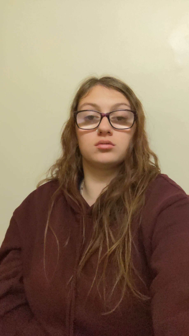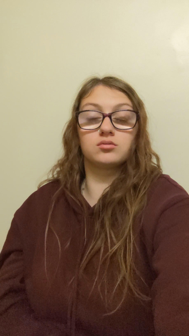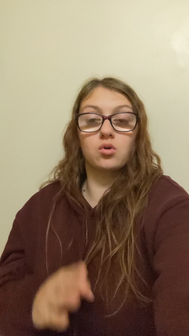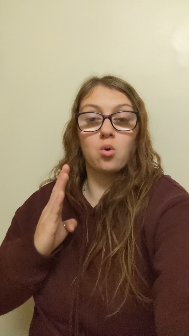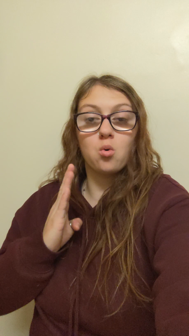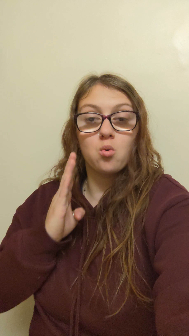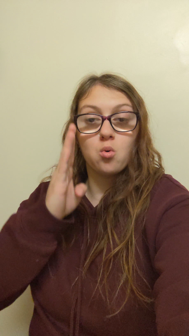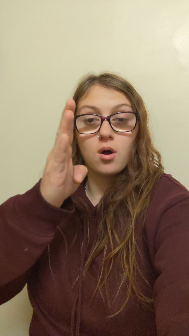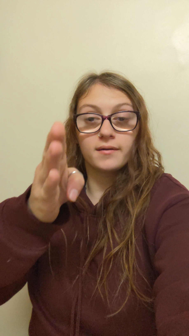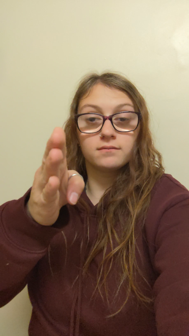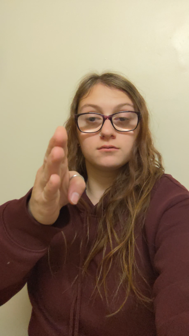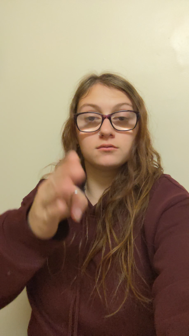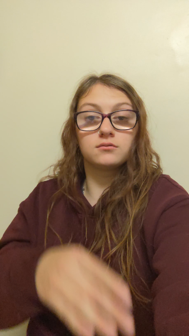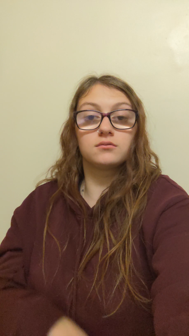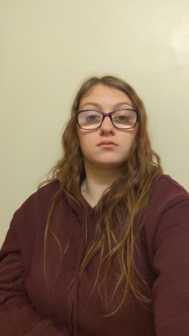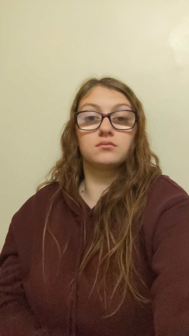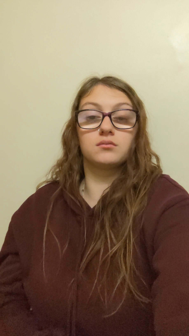over